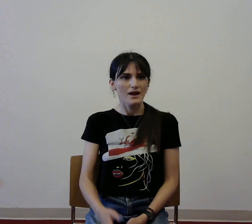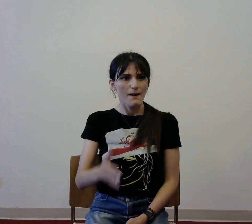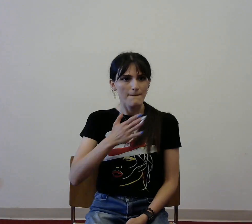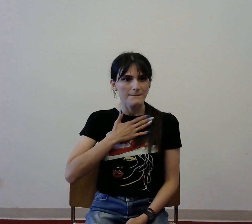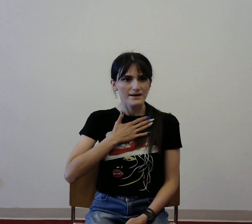mən